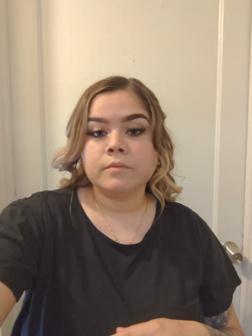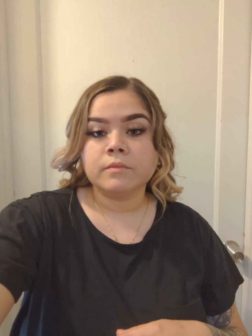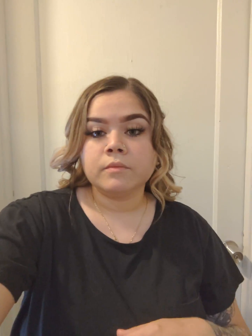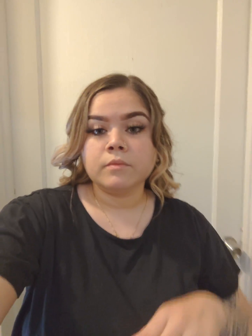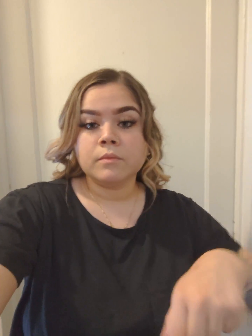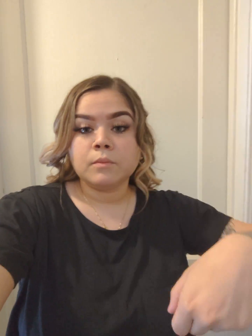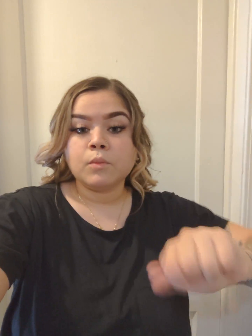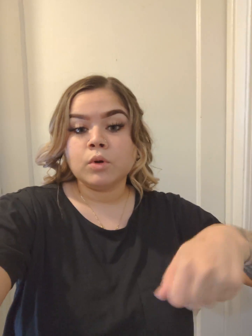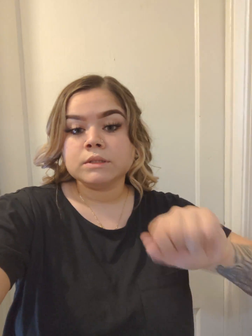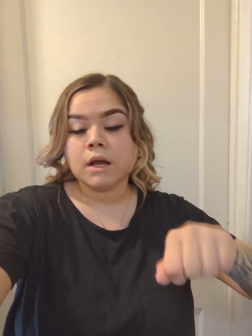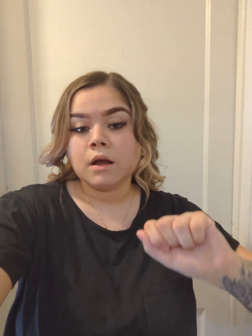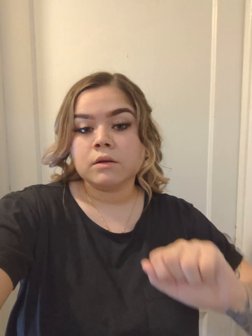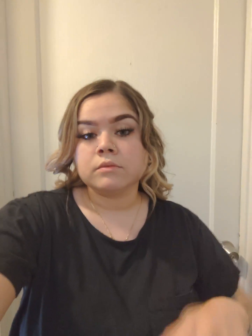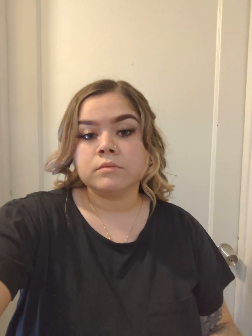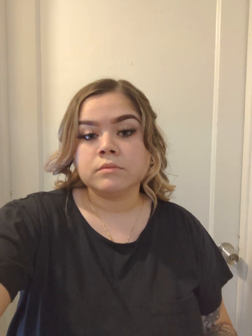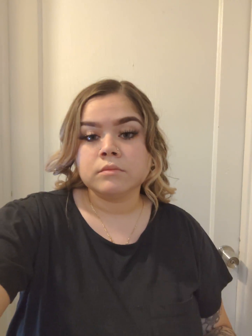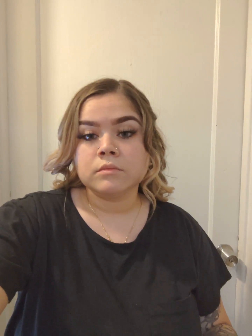motorcycle